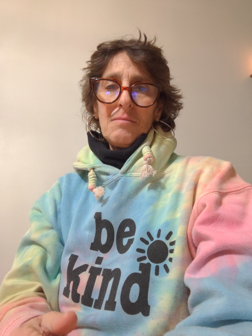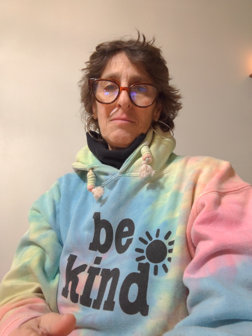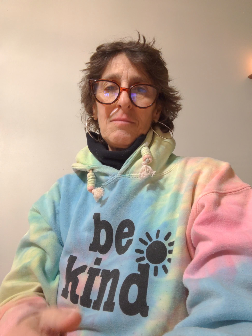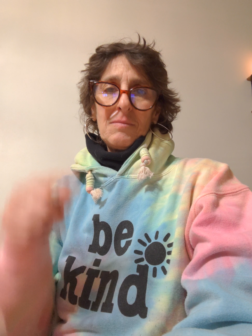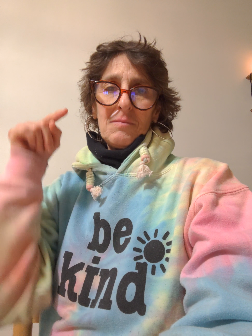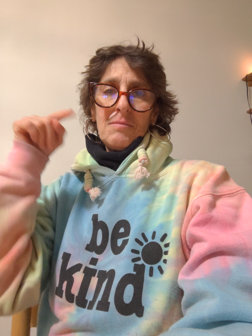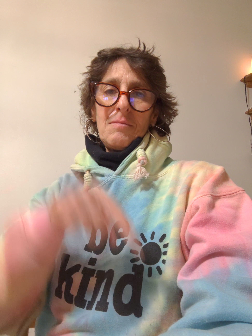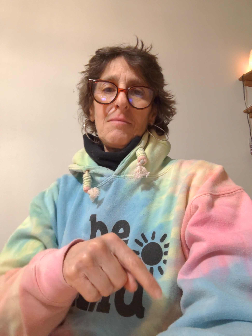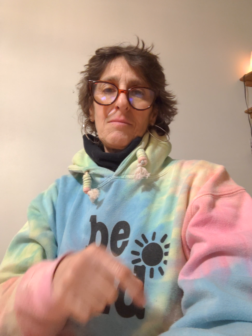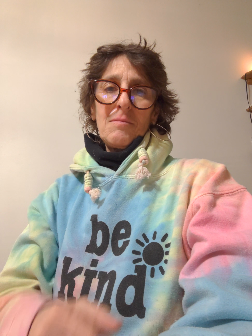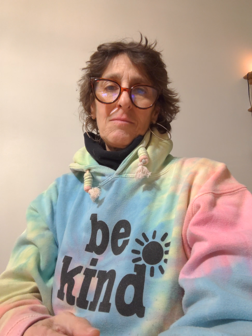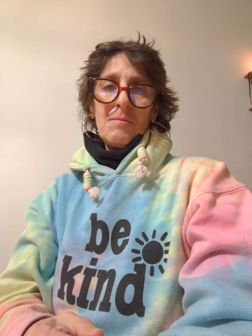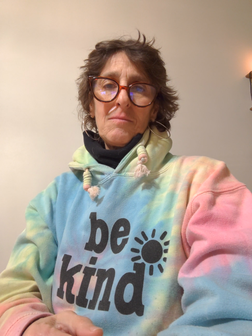down